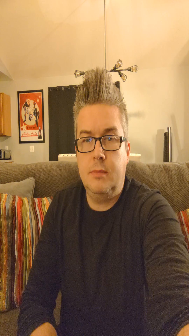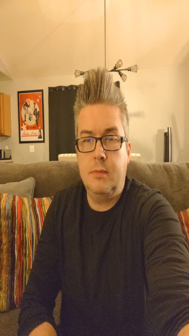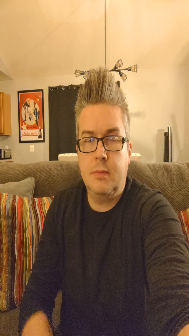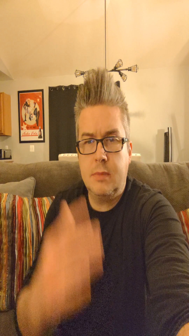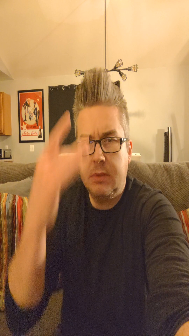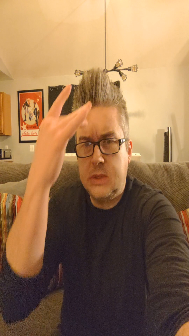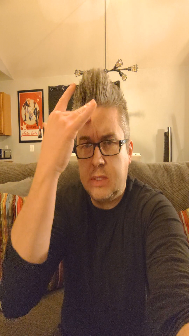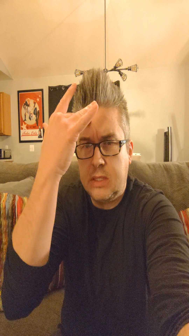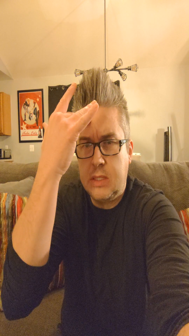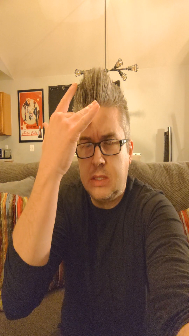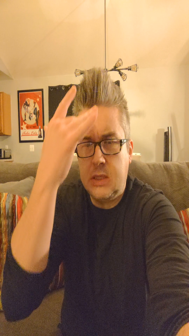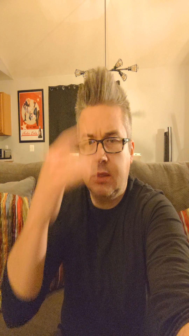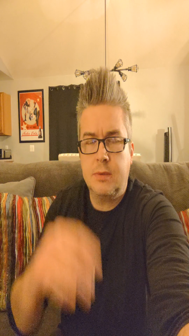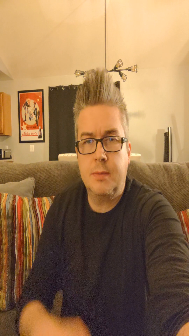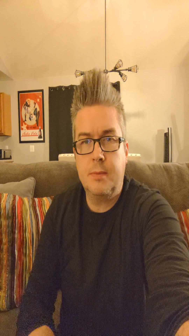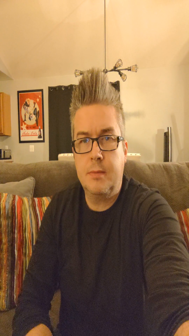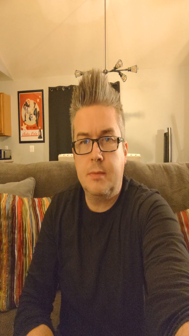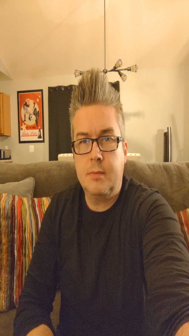sick